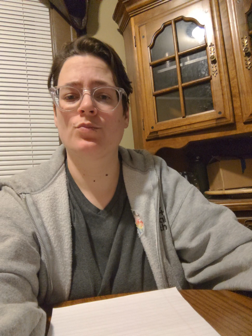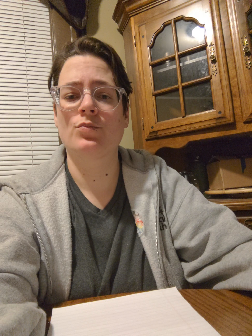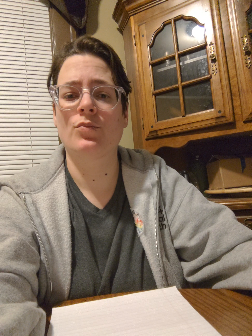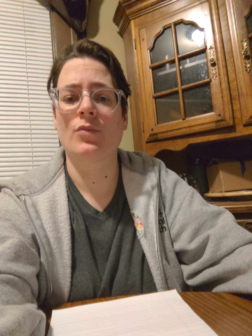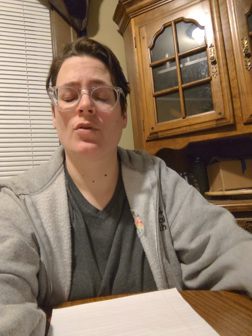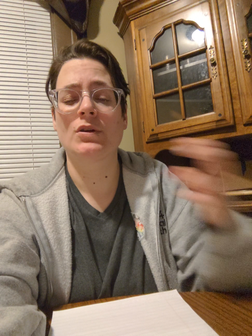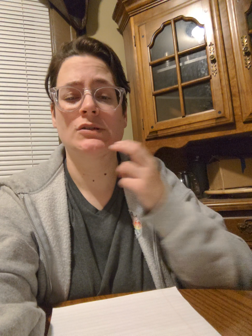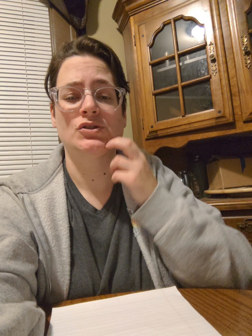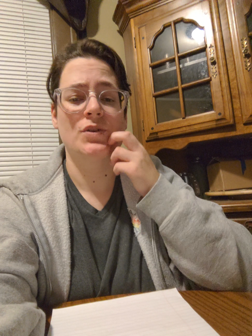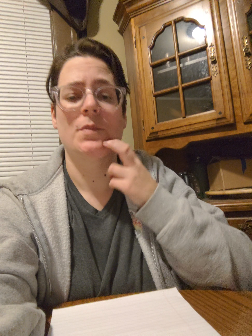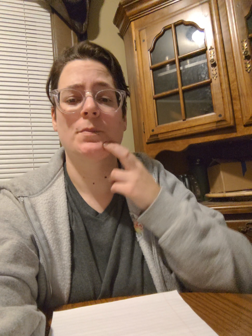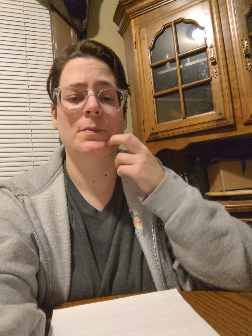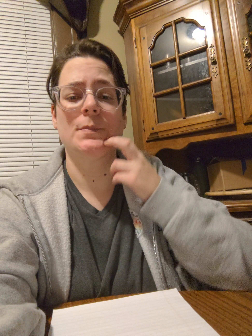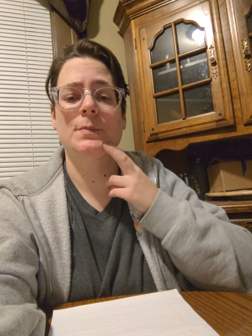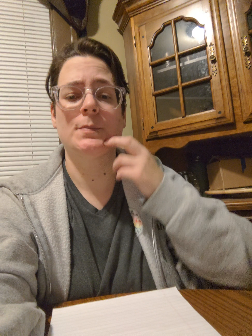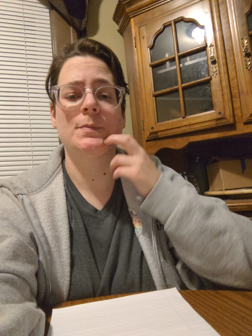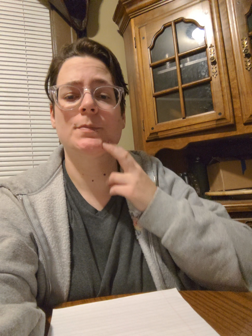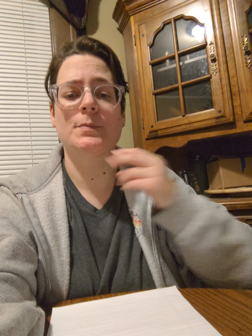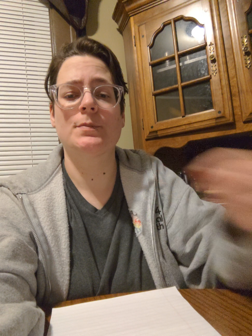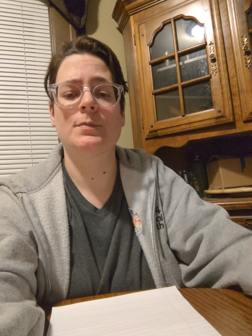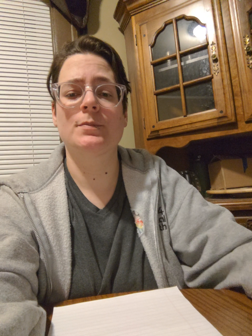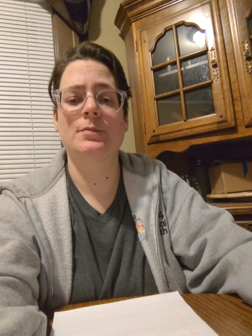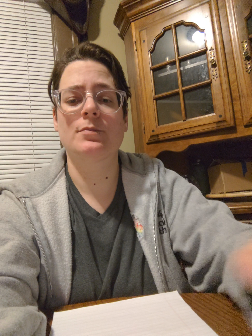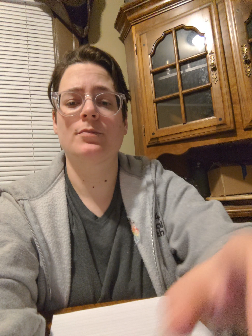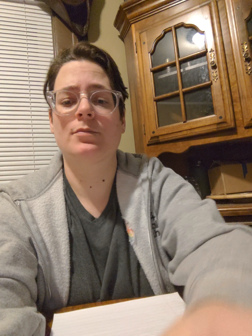gum